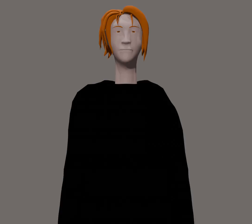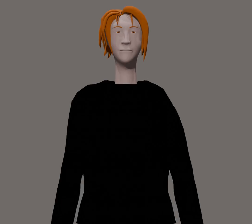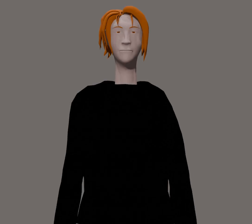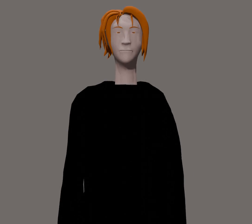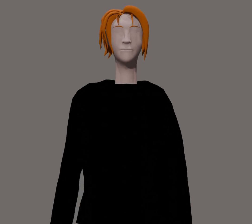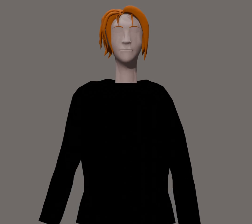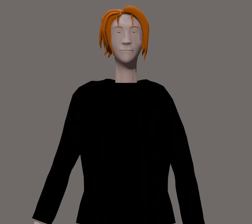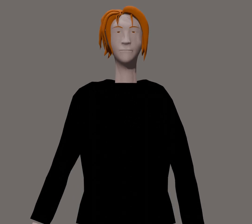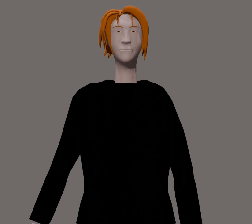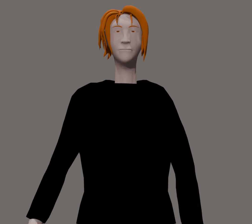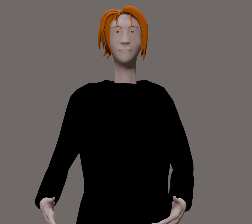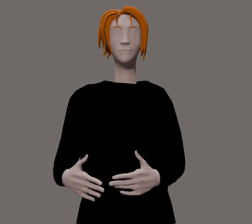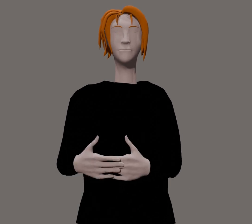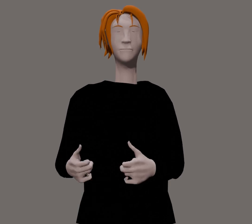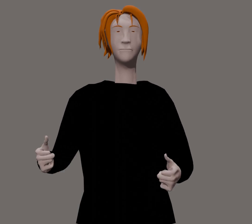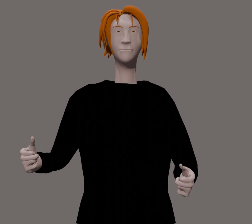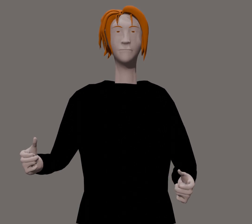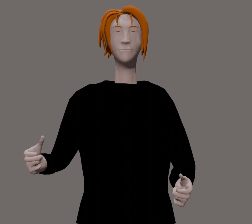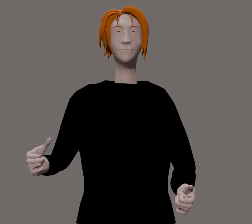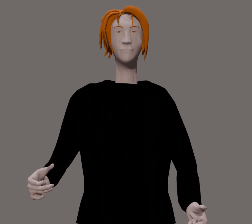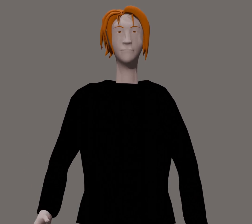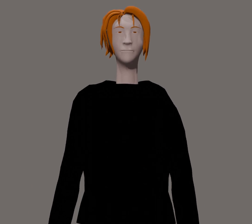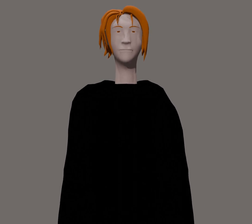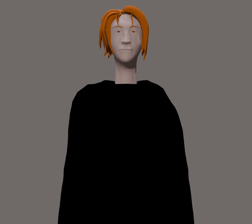Close Almost